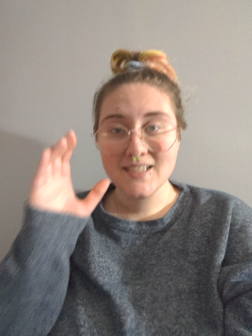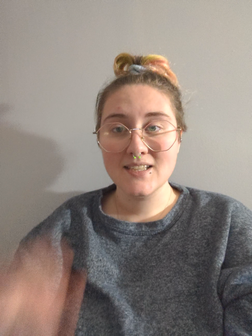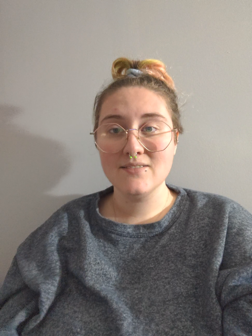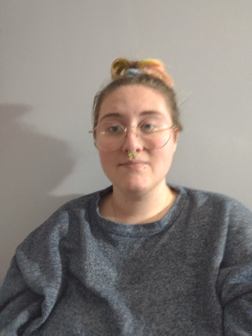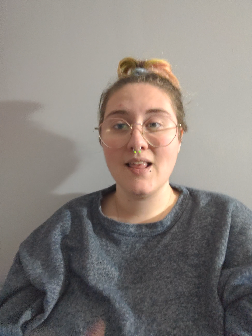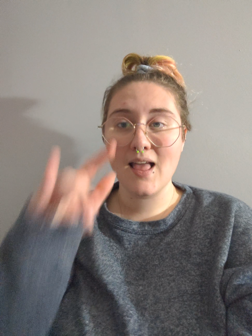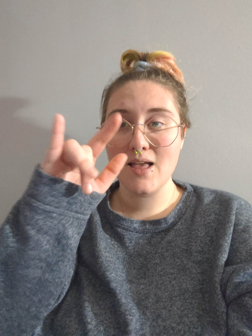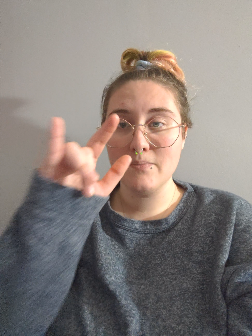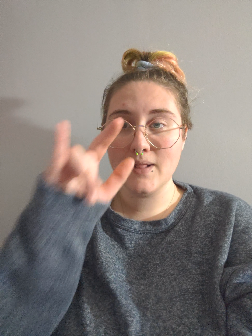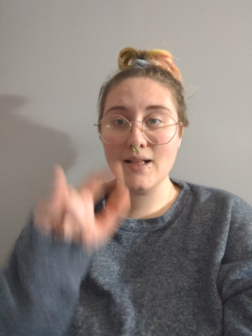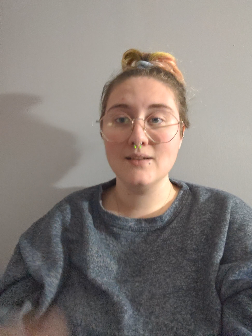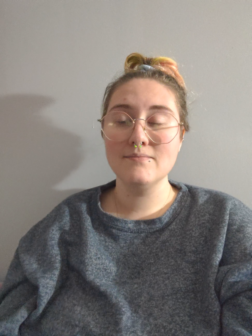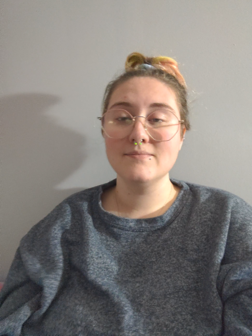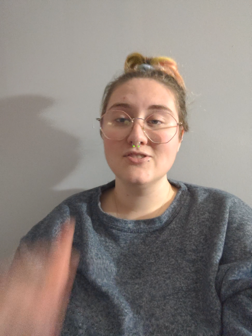airplane